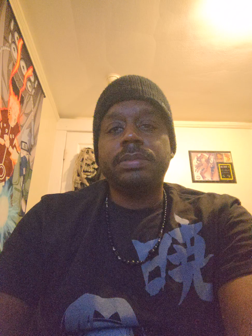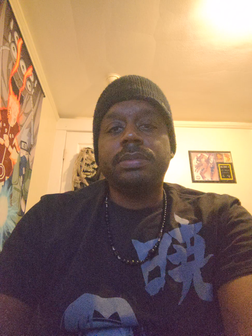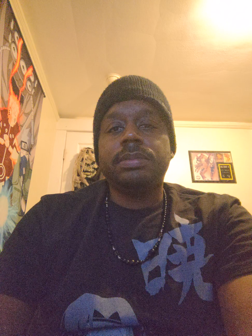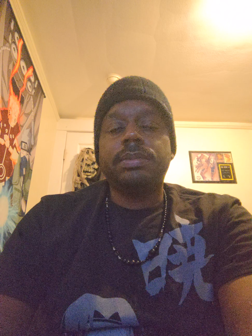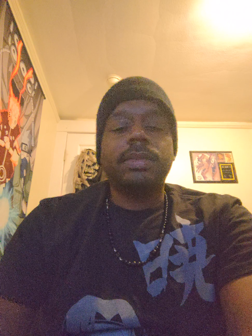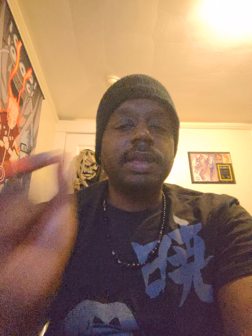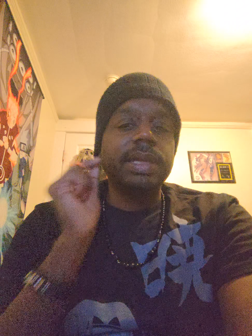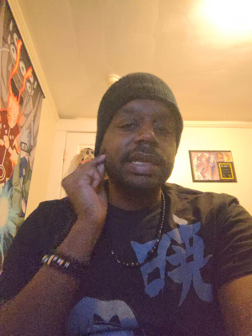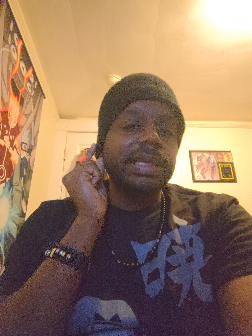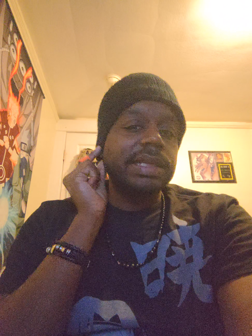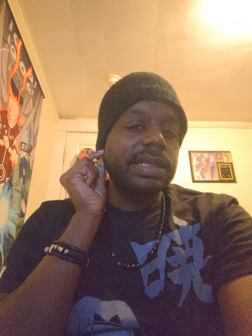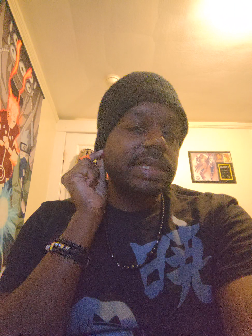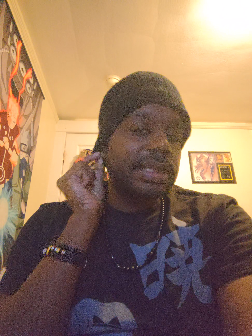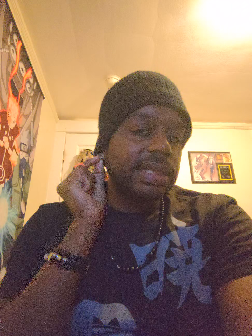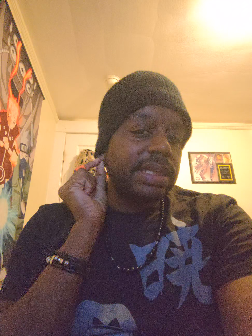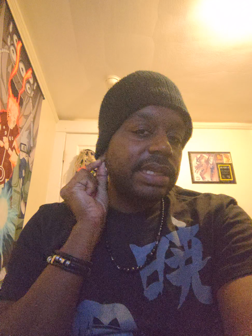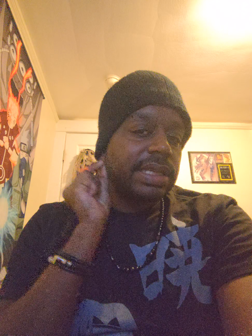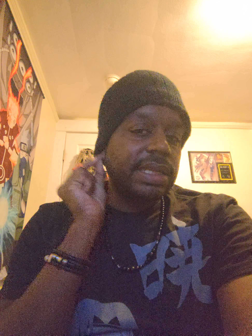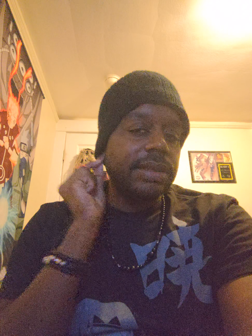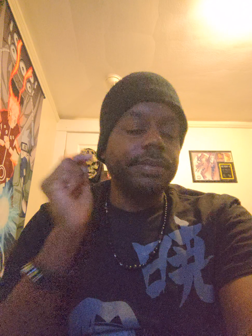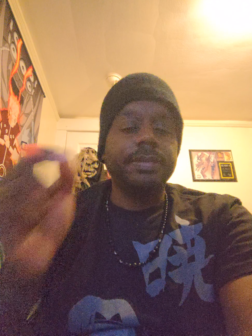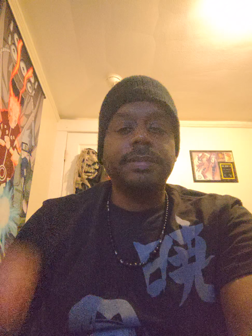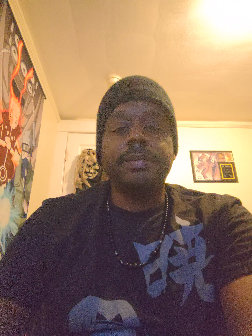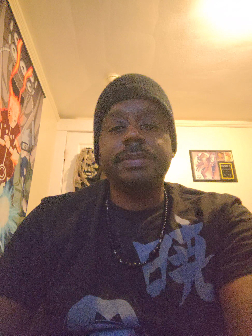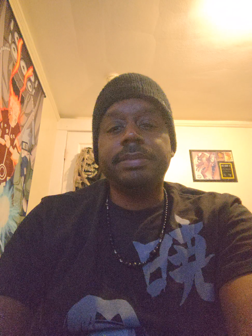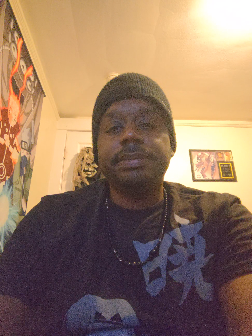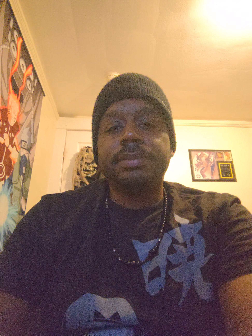ear